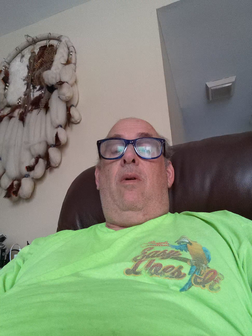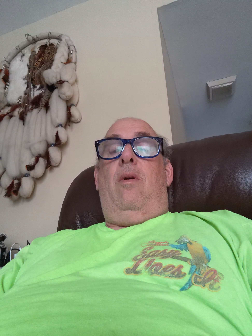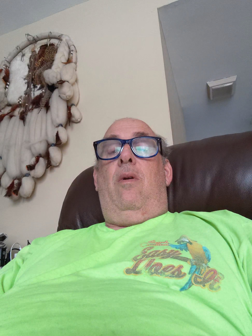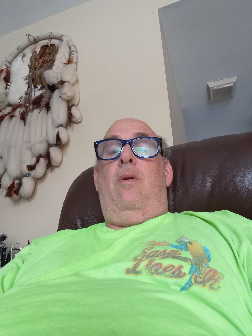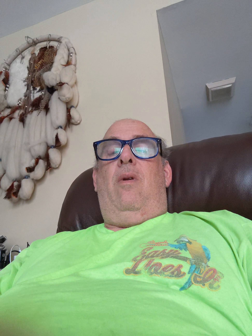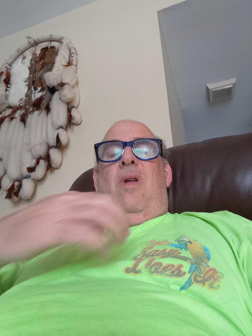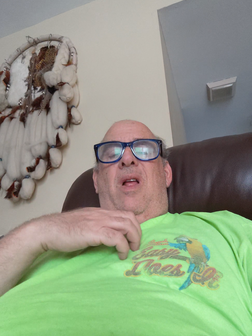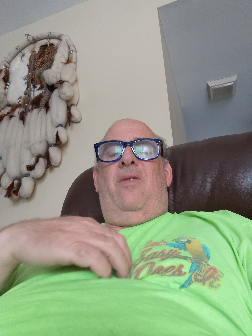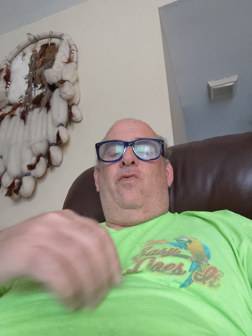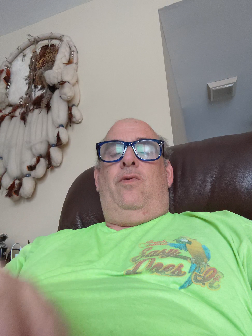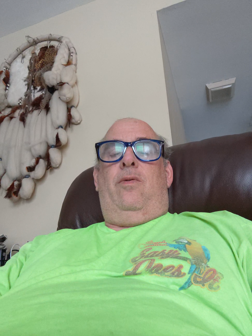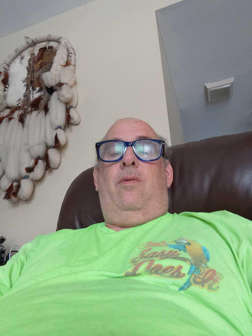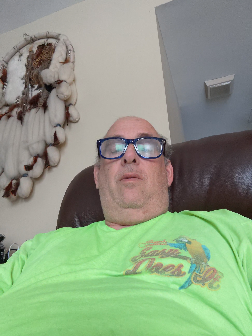hungry